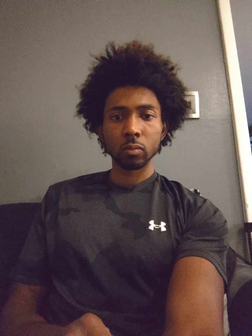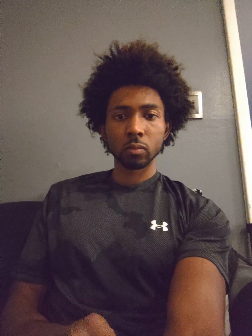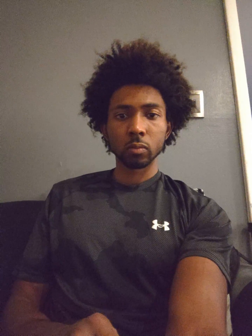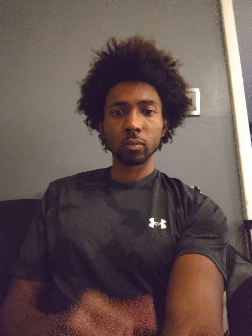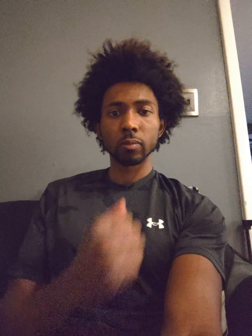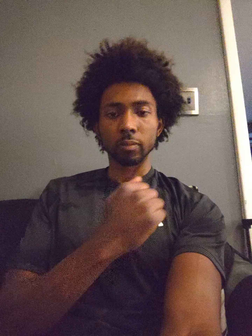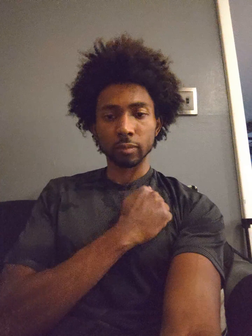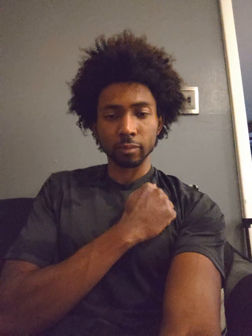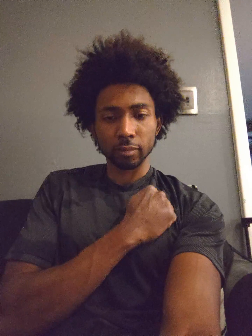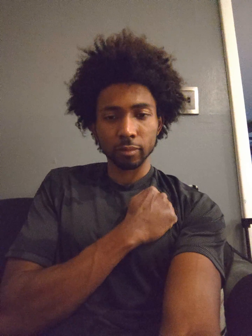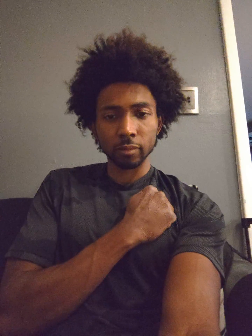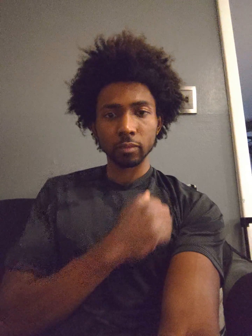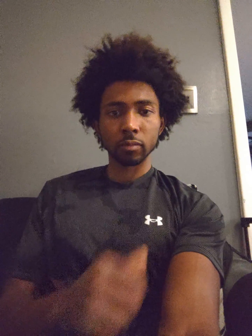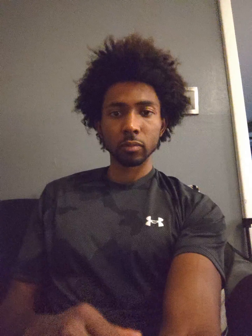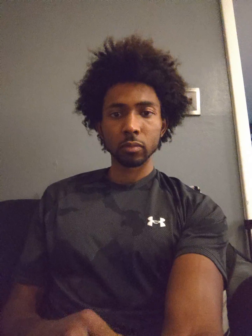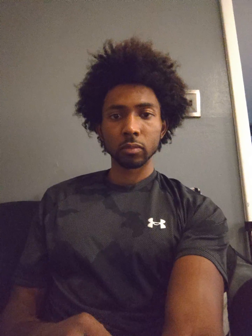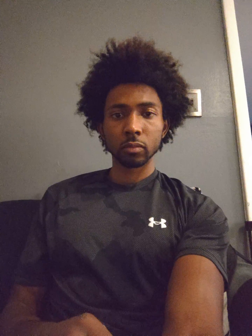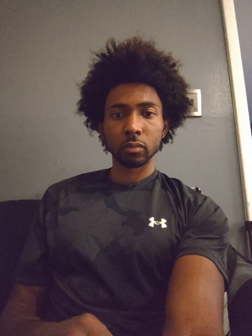love